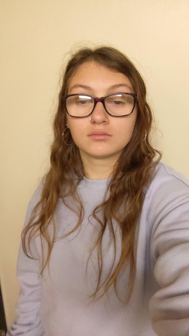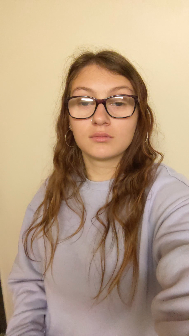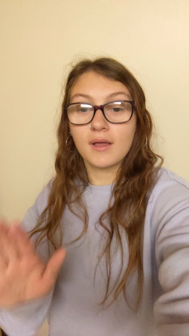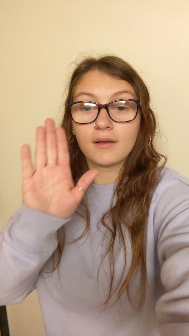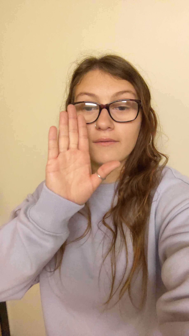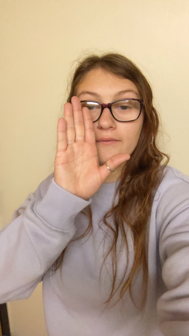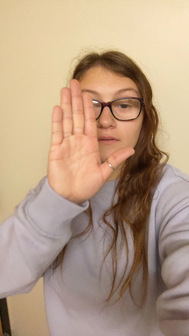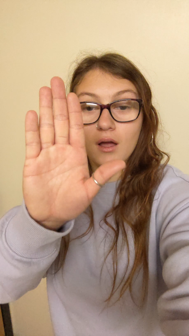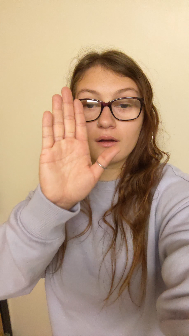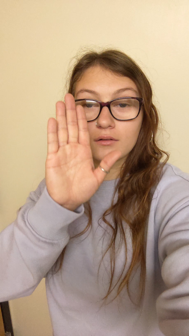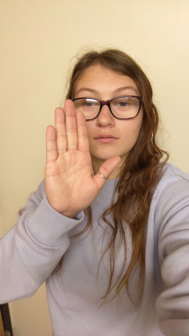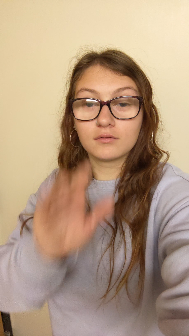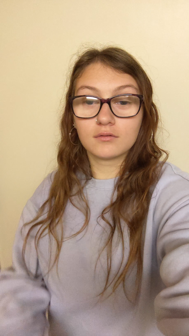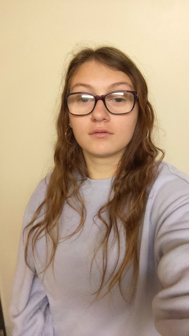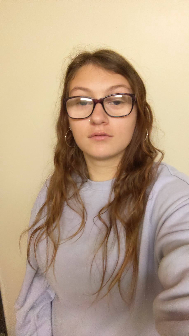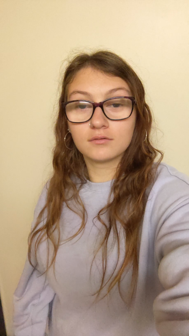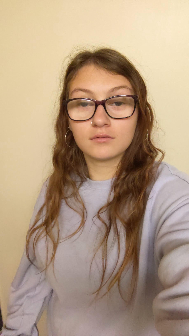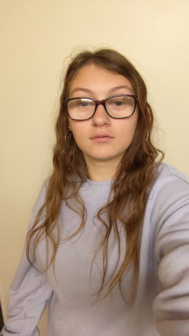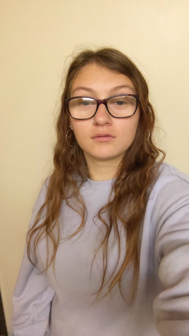give me five